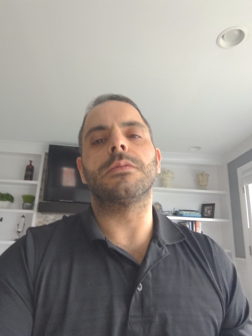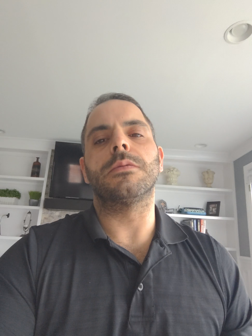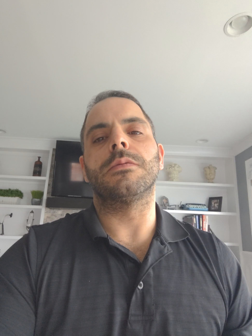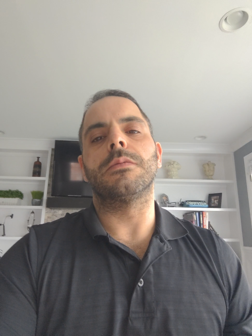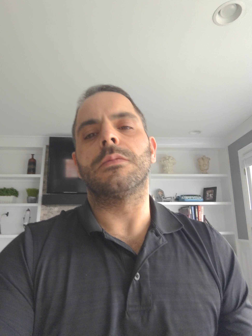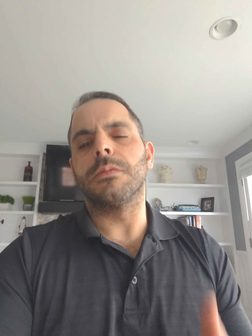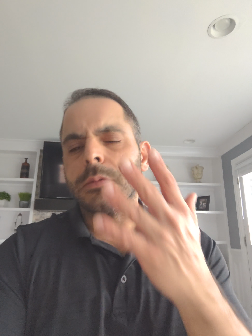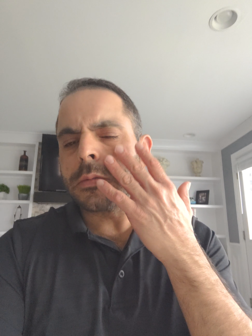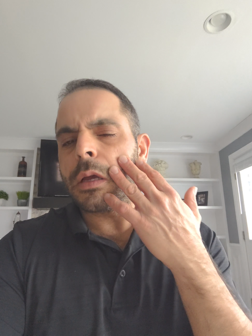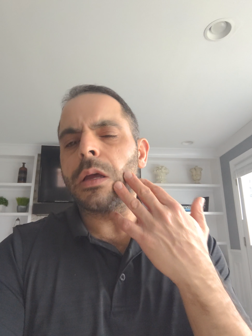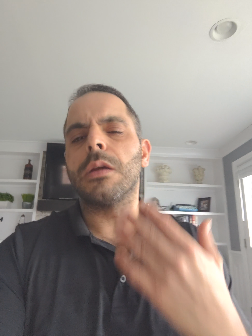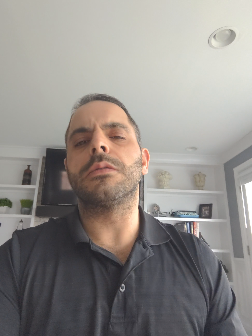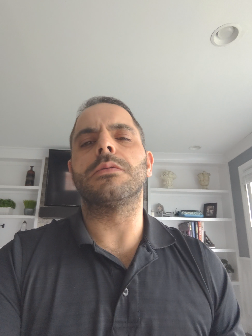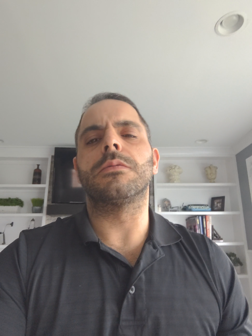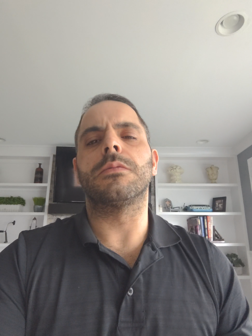sad